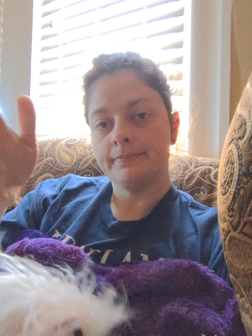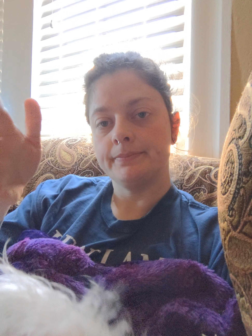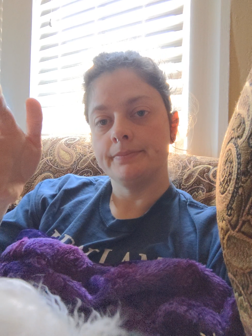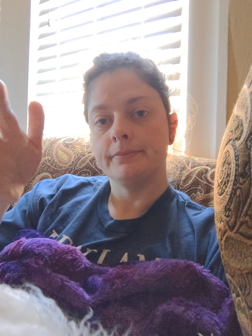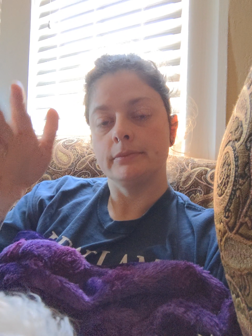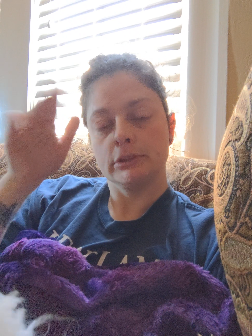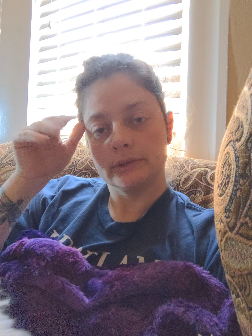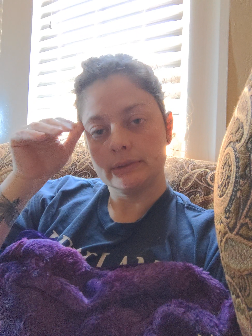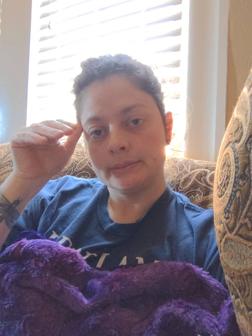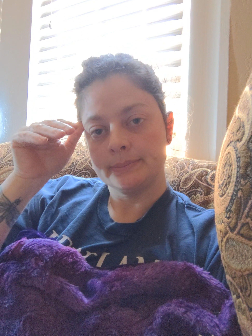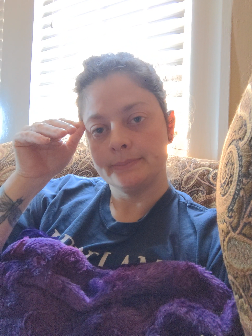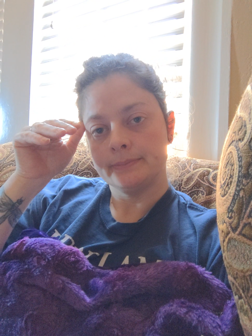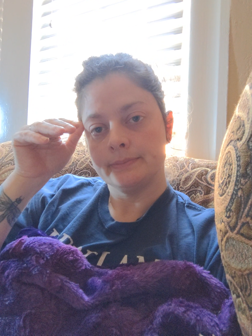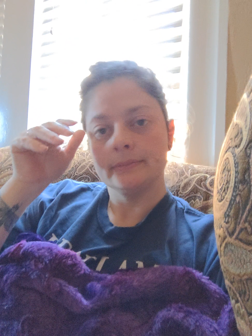donkey